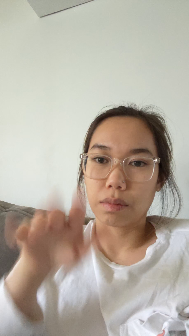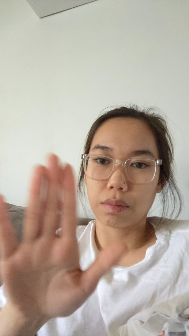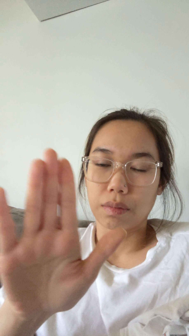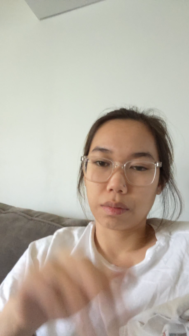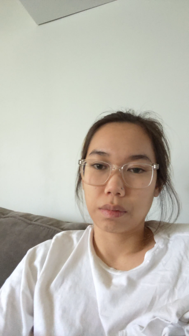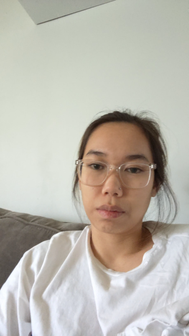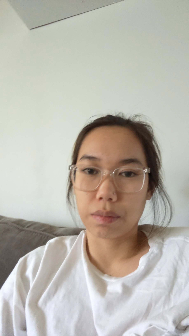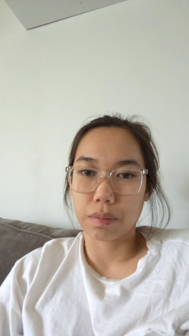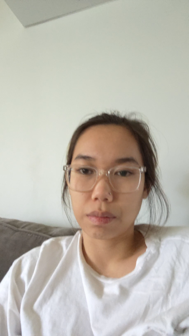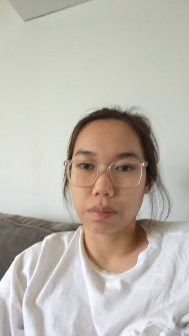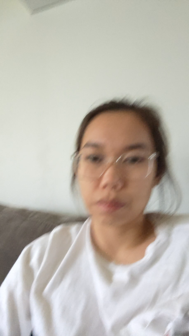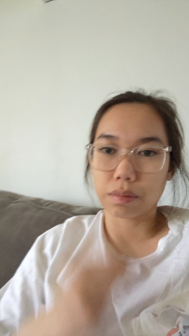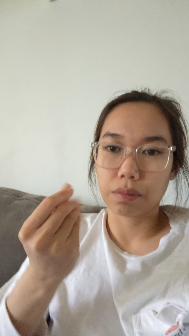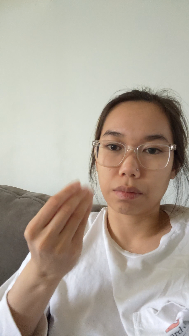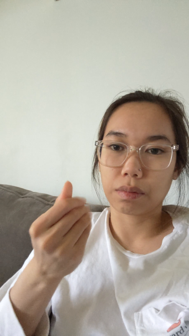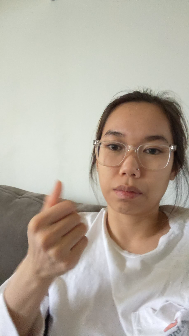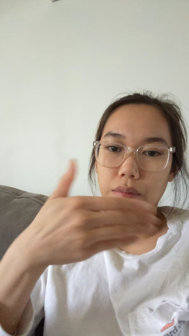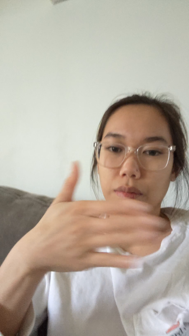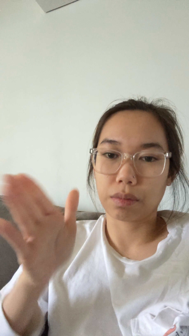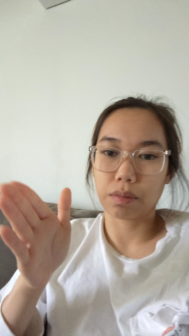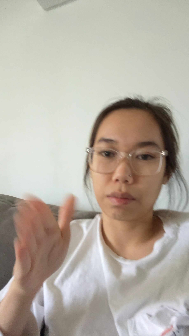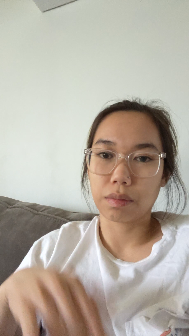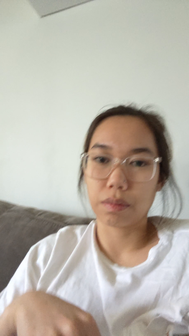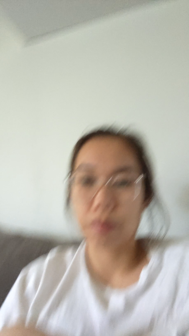sandbox